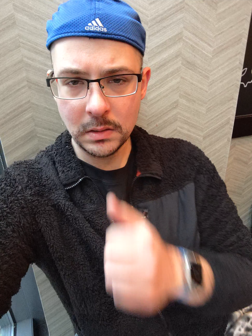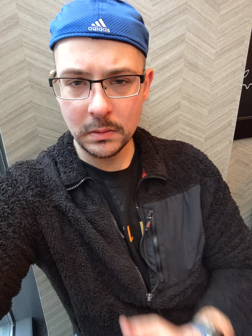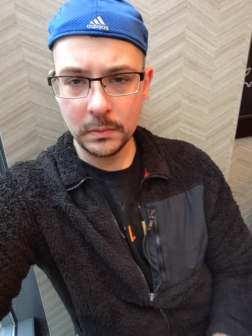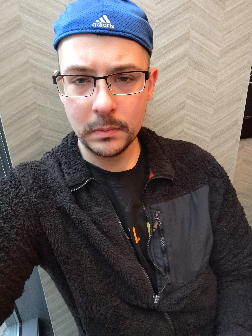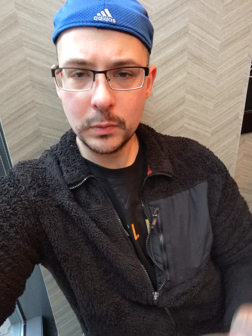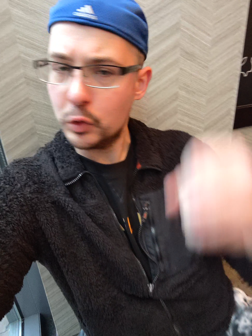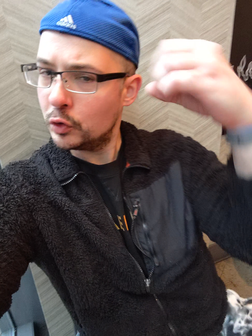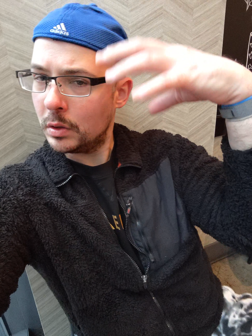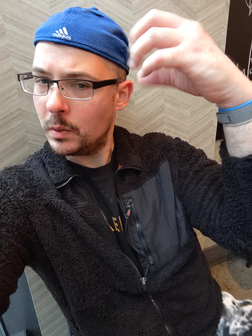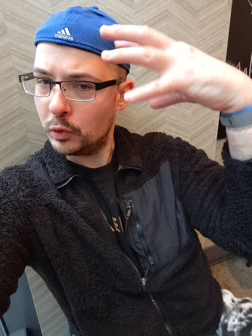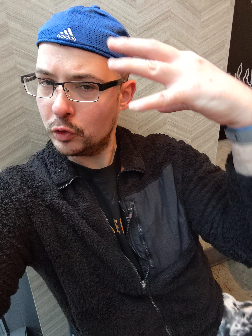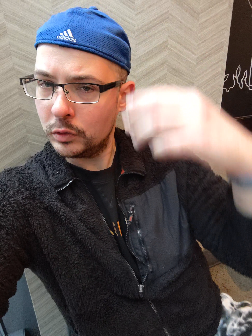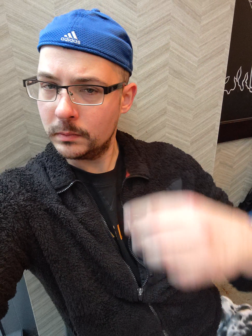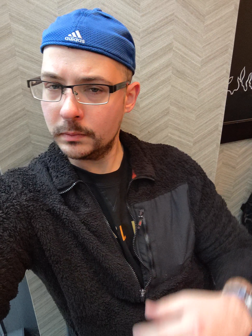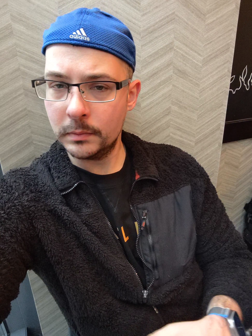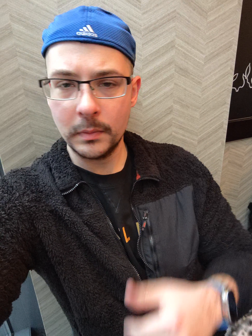shower